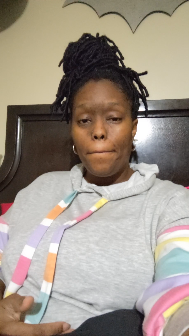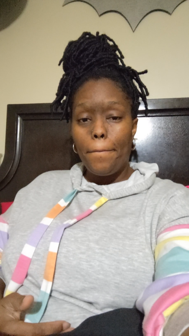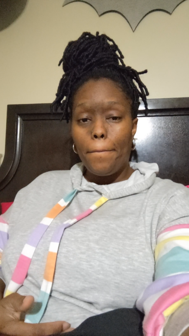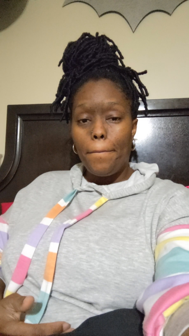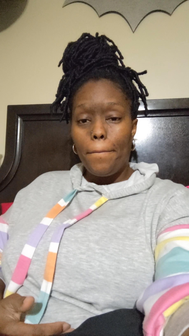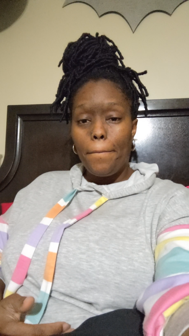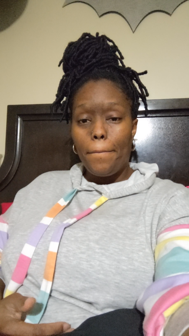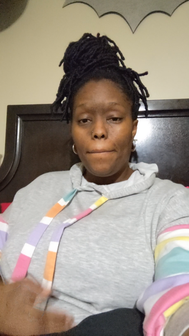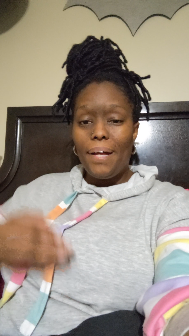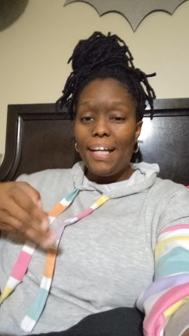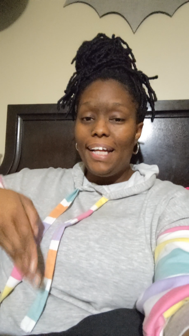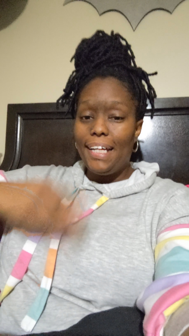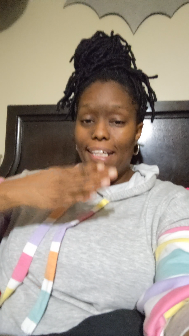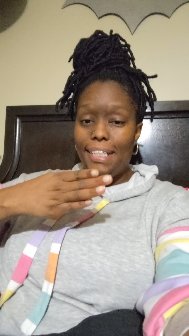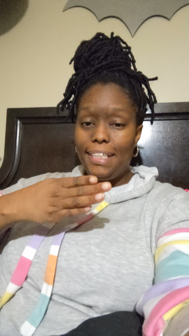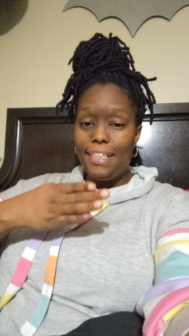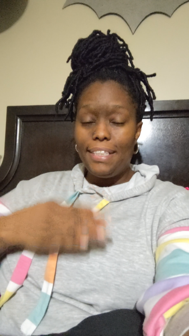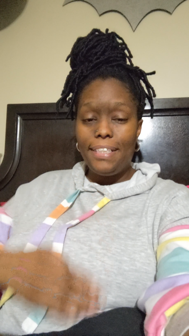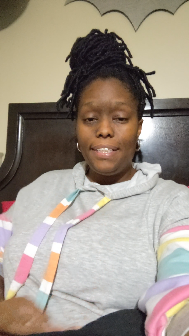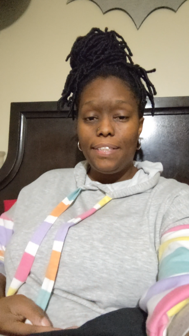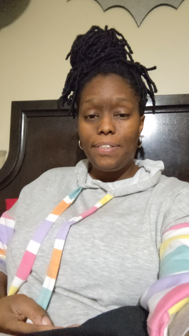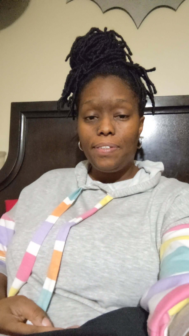kick